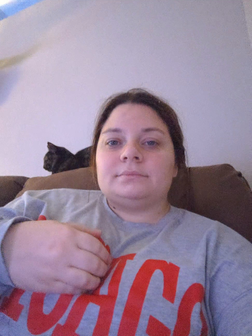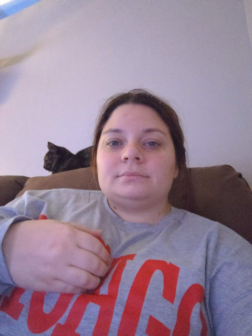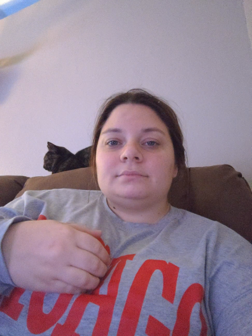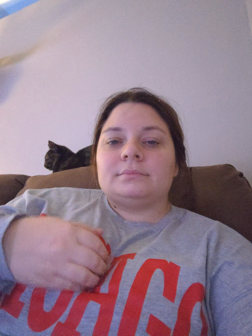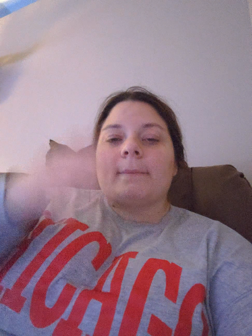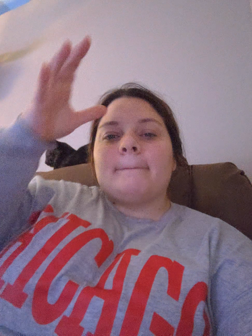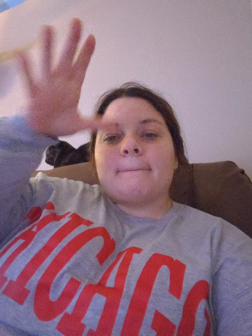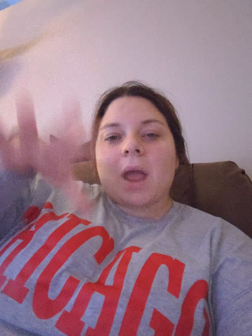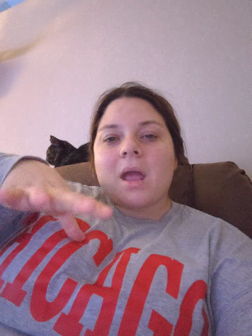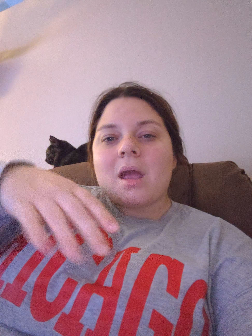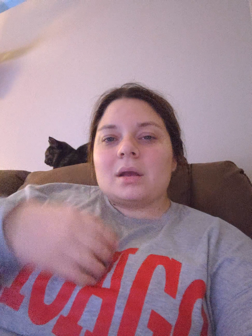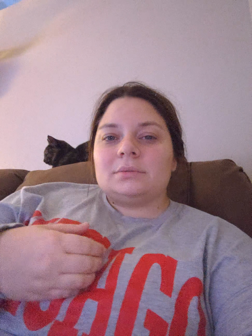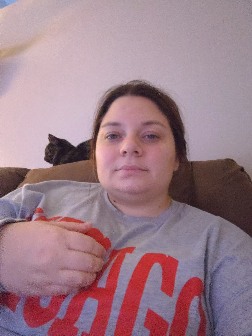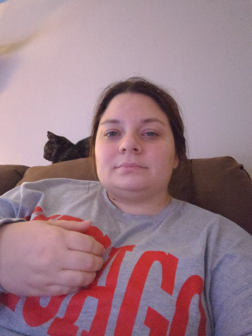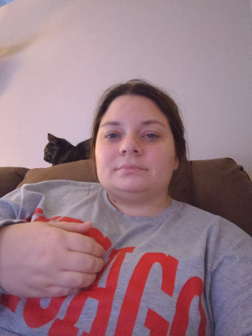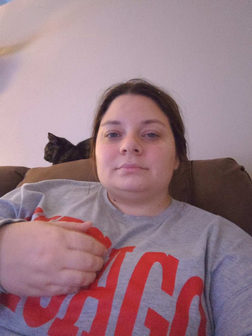man